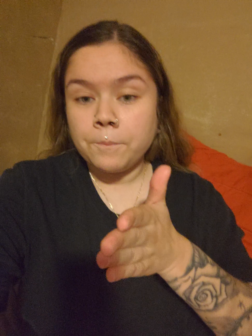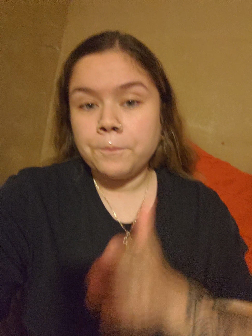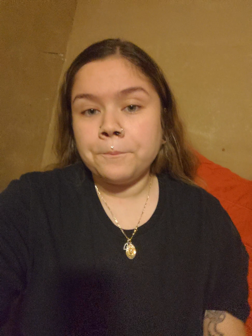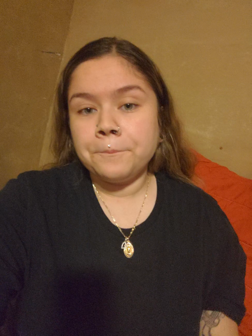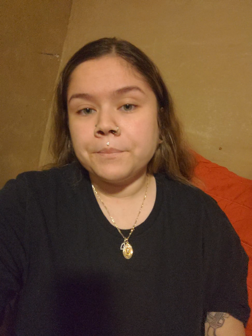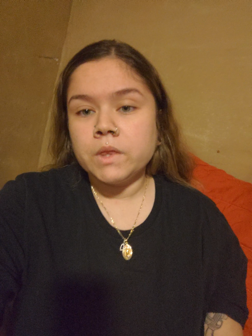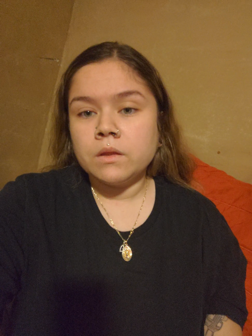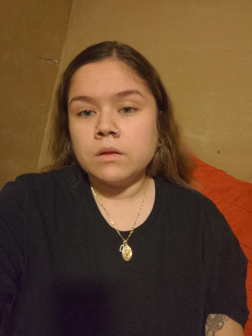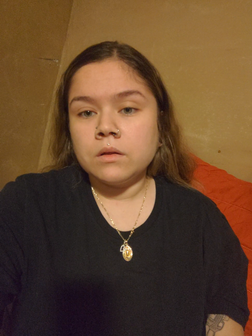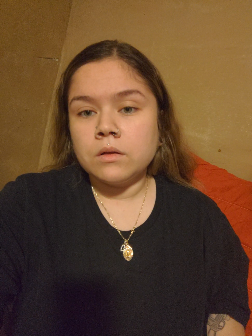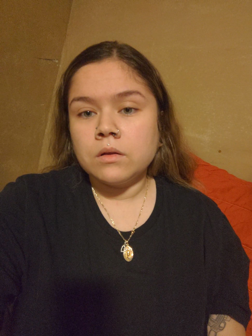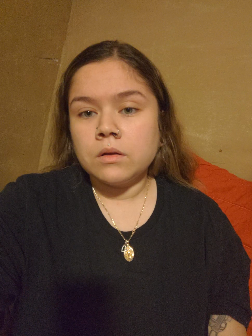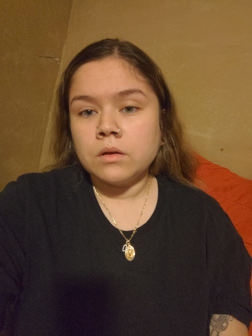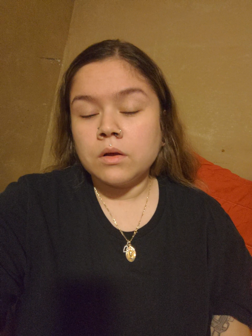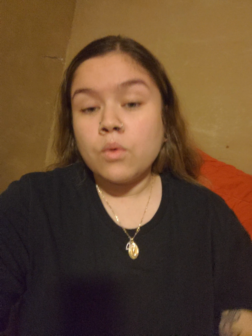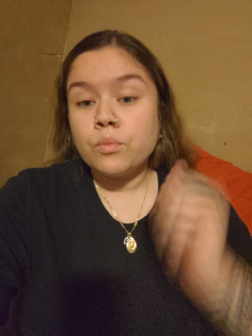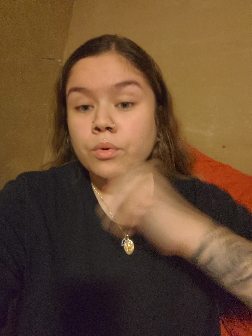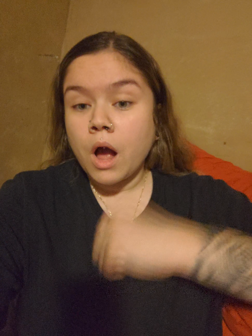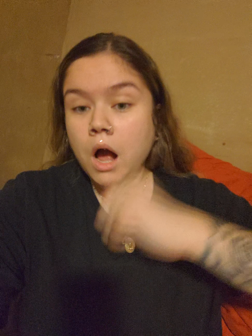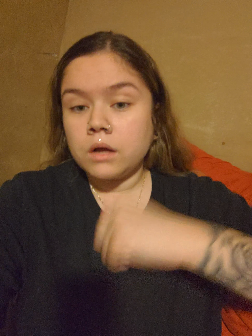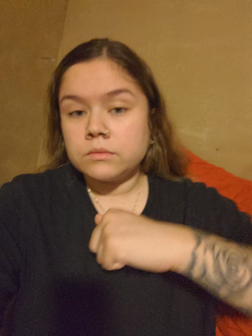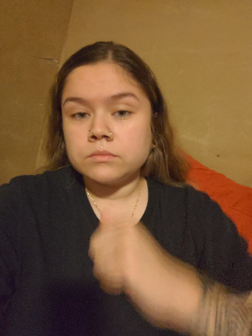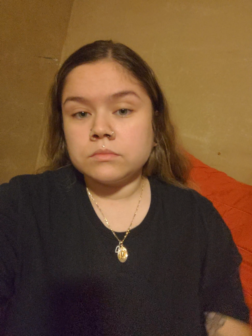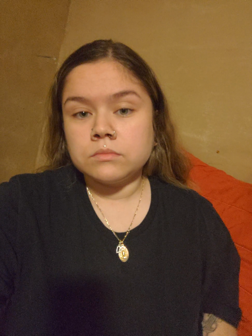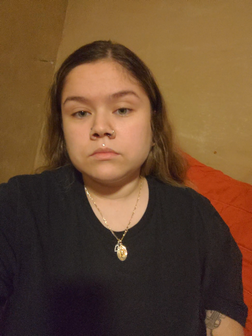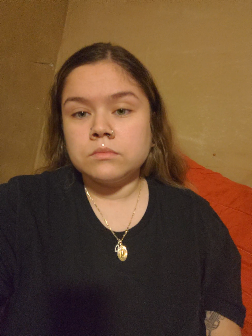rock